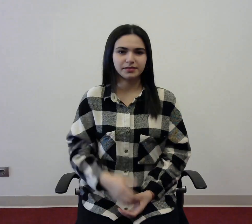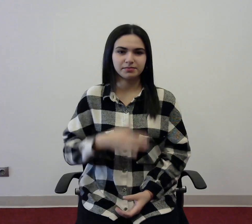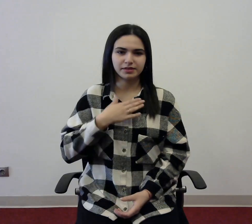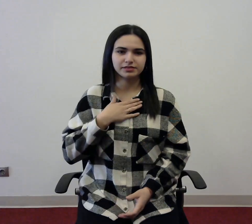mən